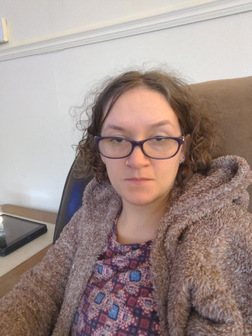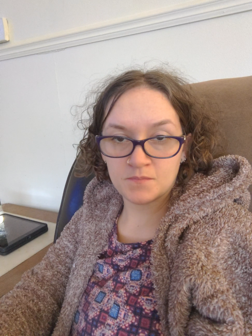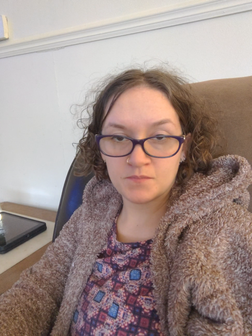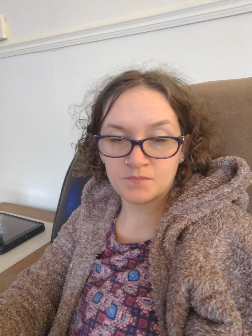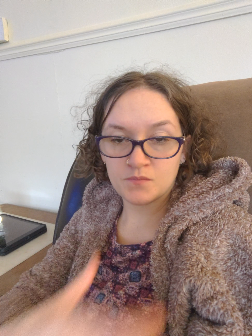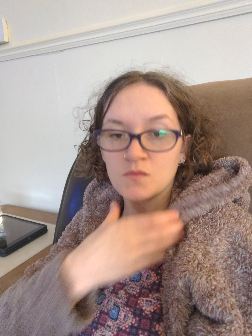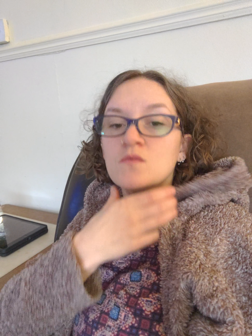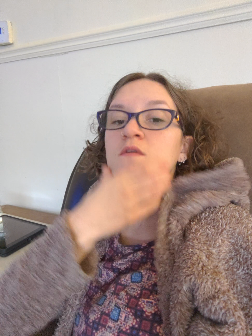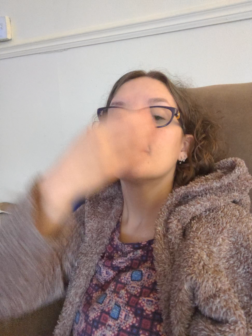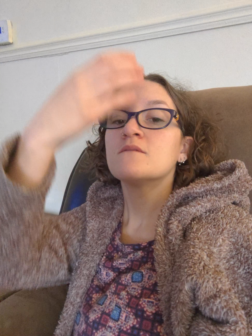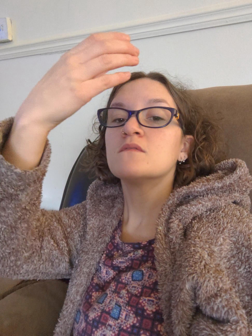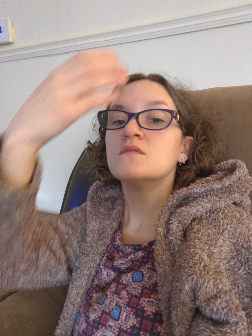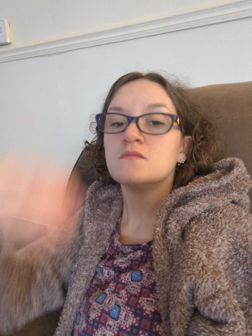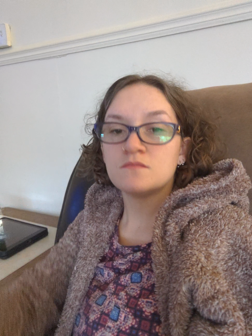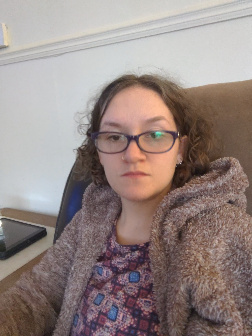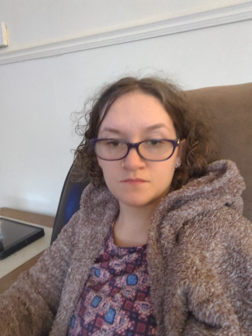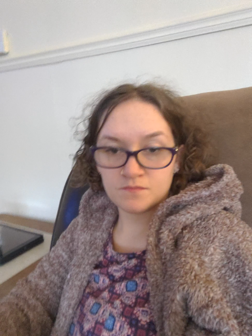giraffe